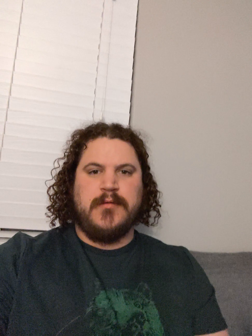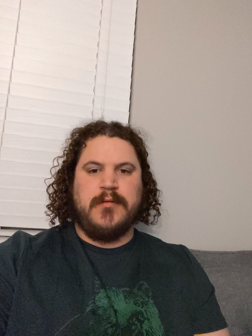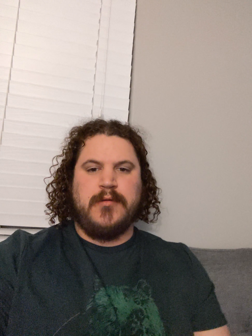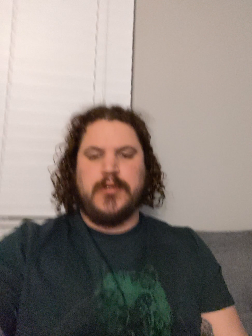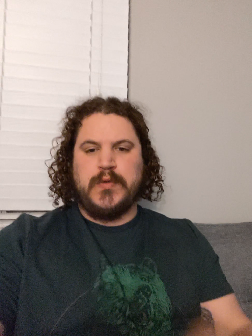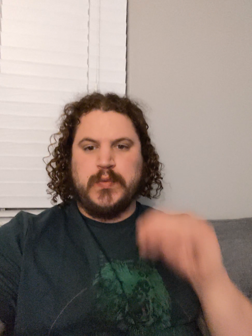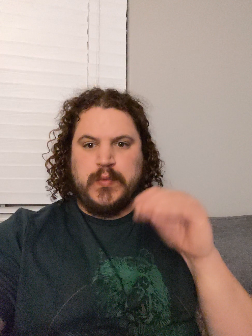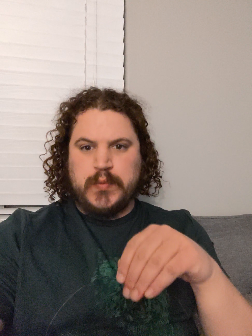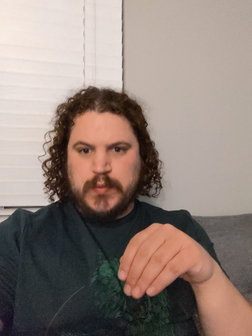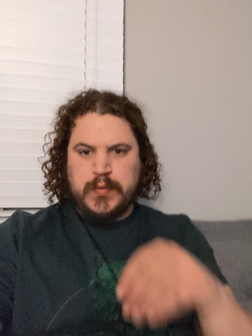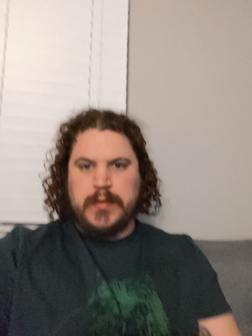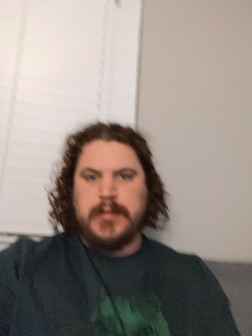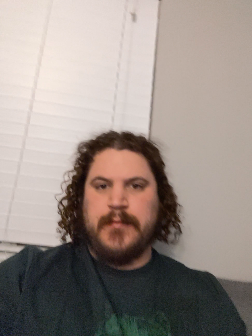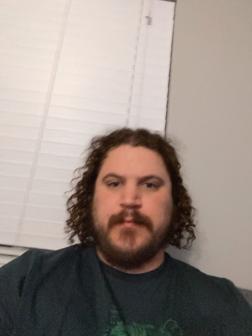into